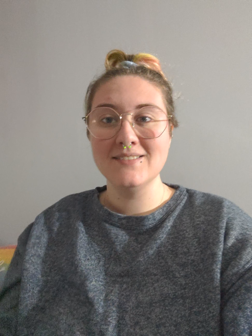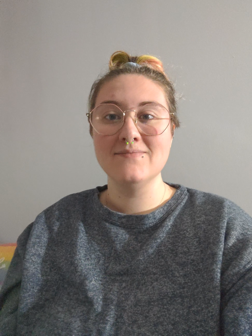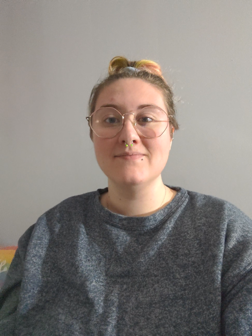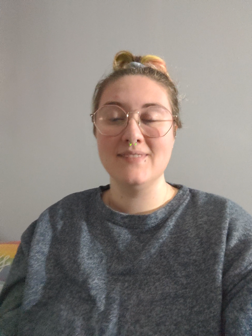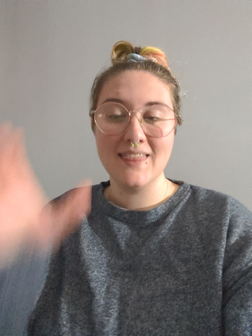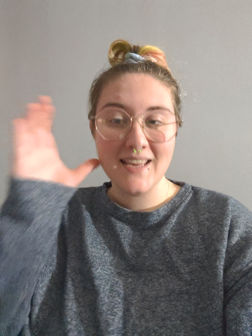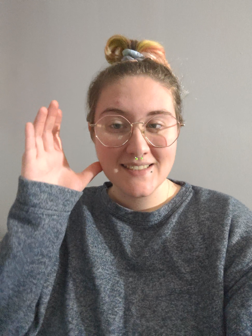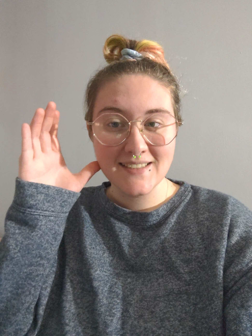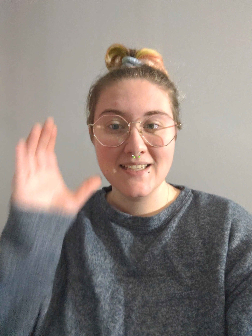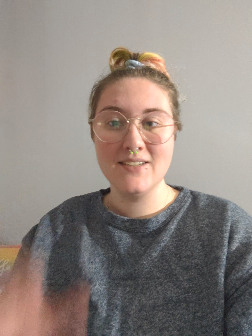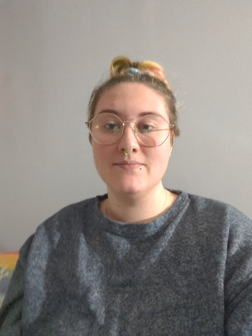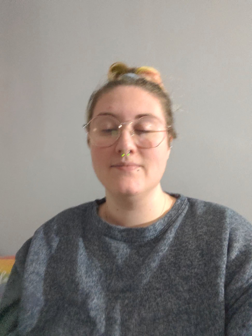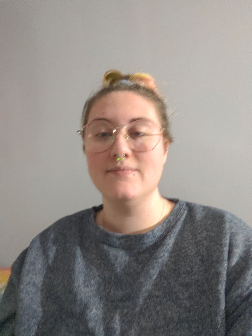listen